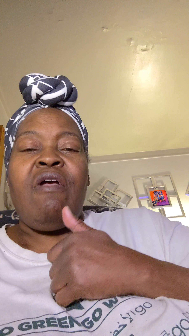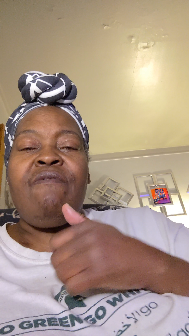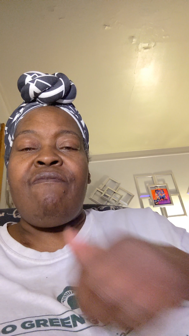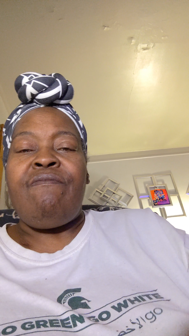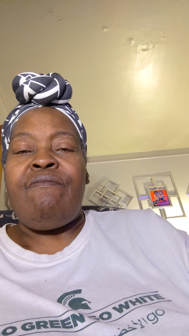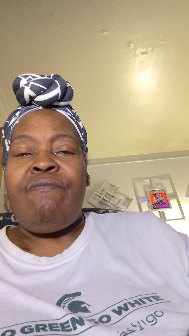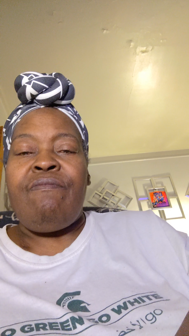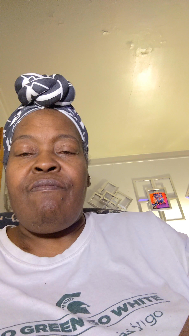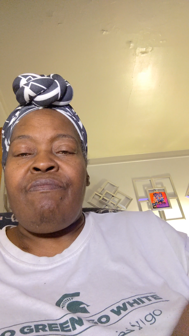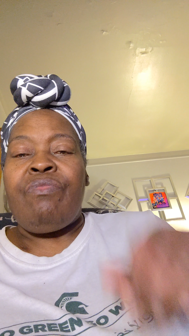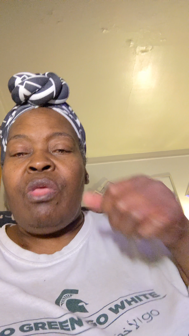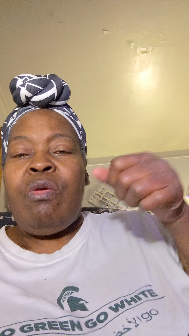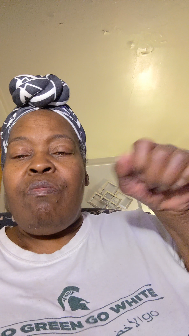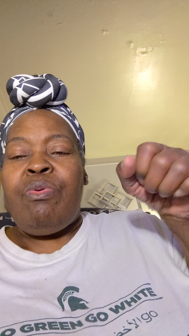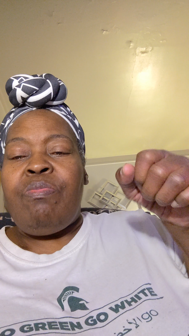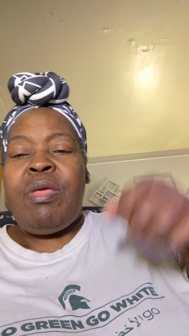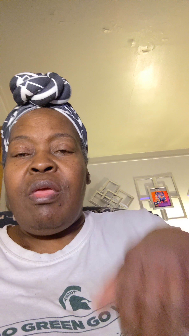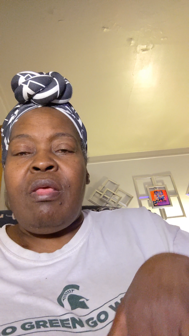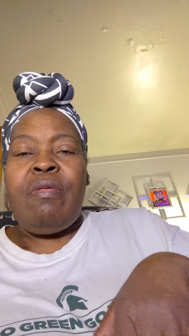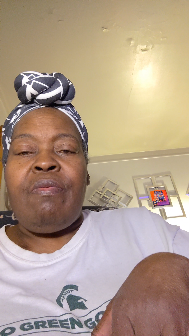motorcycle